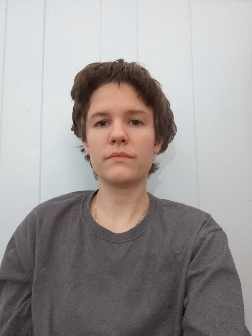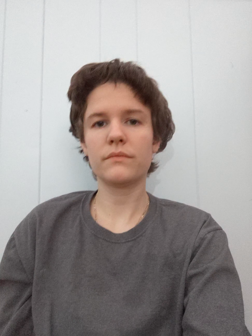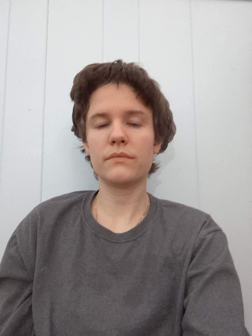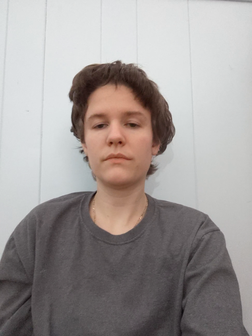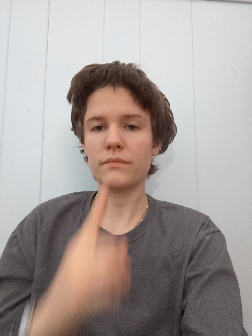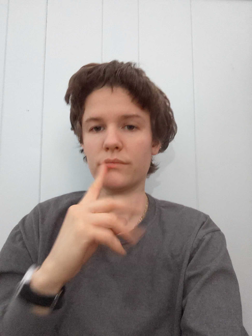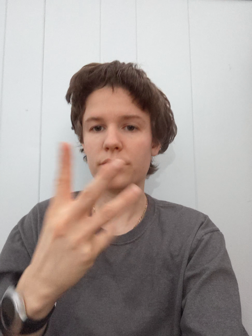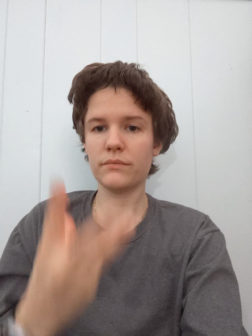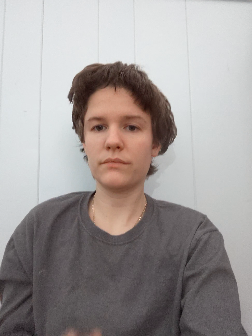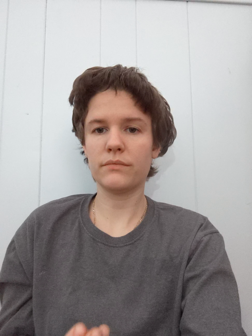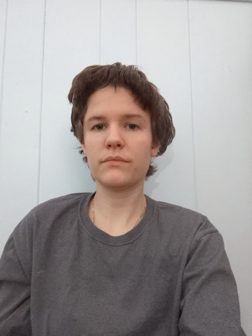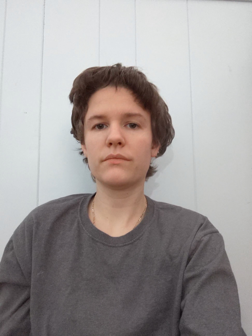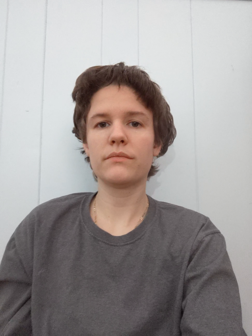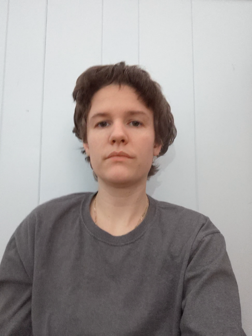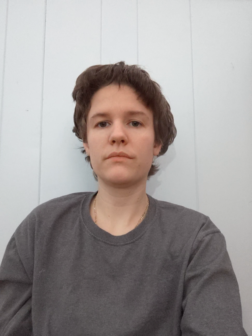wet